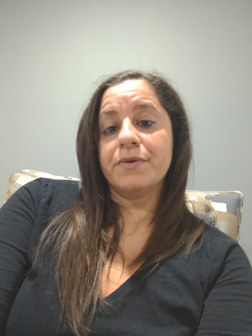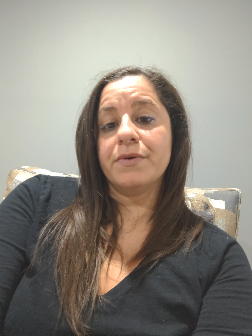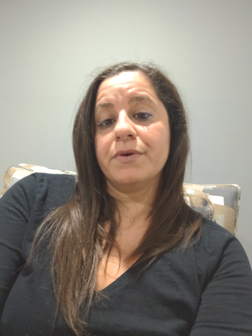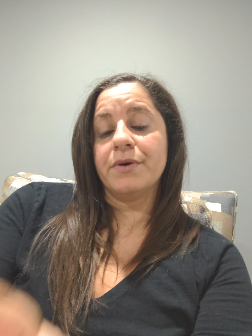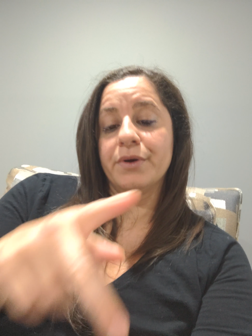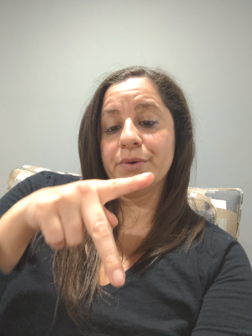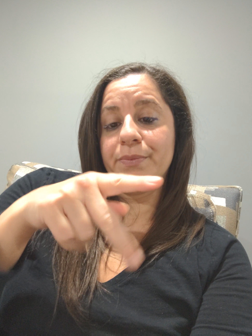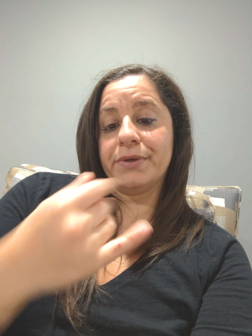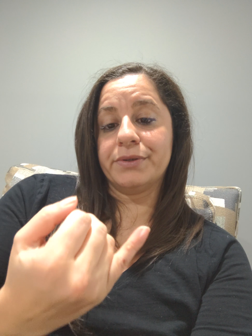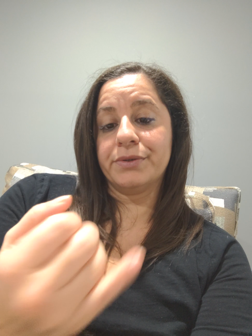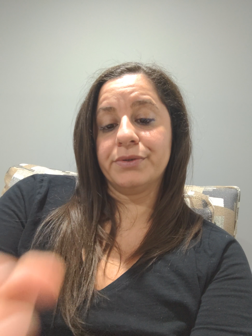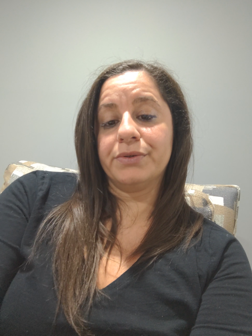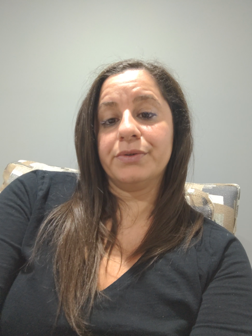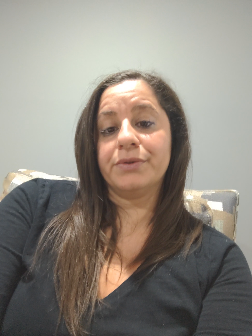pajamas